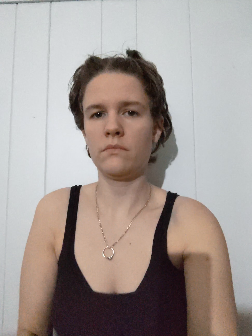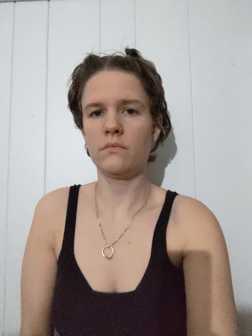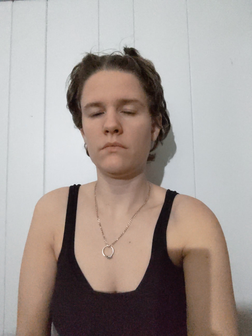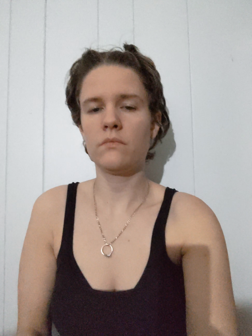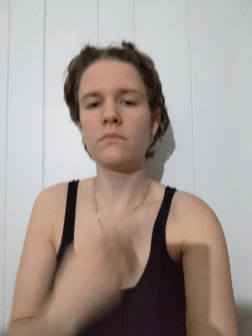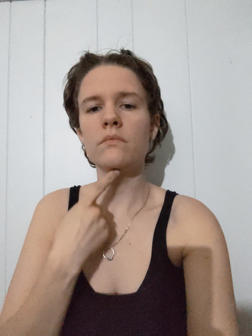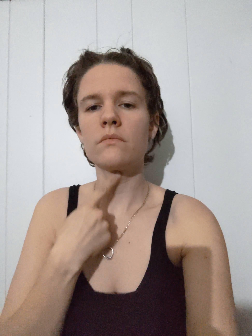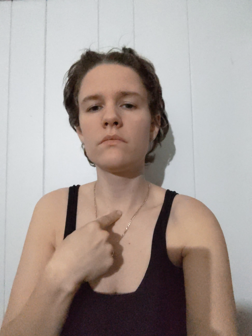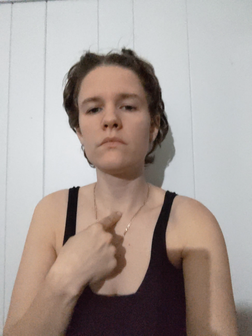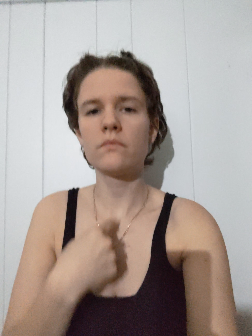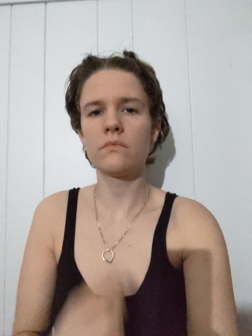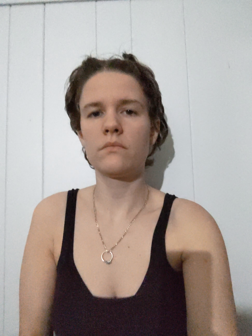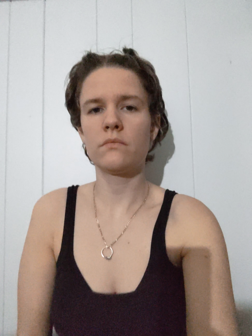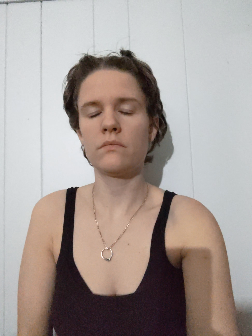thirsty